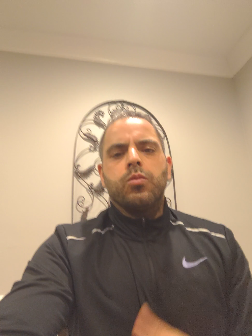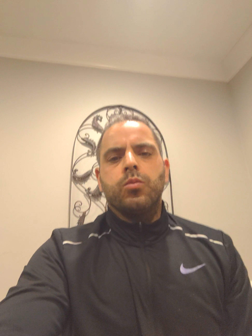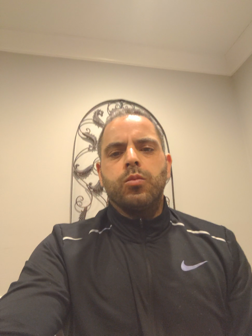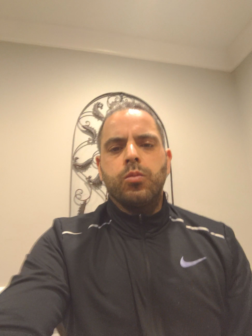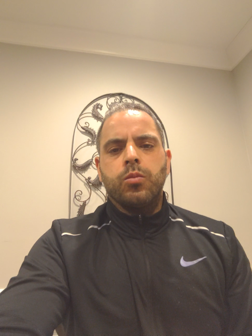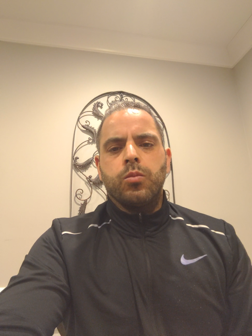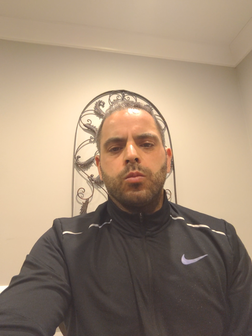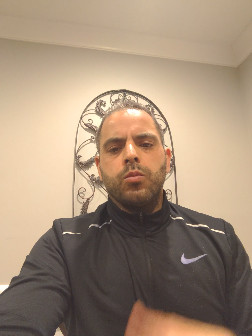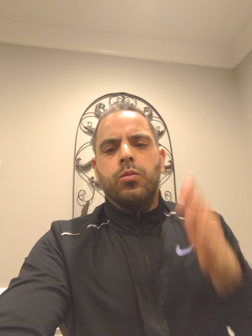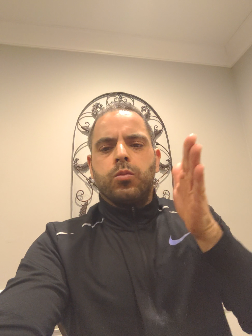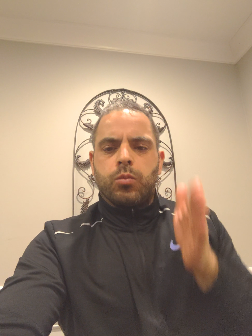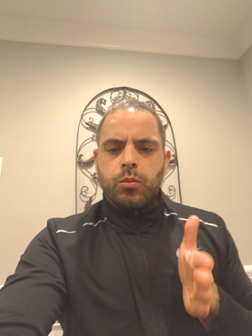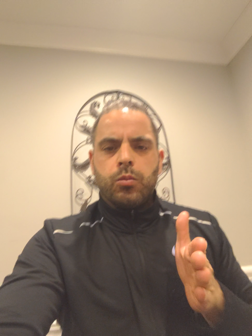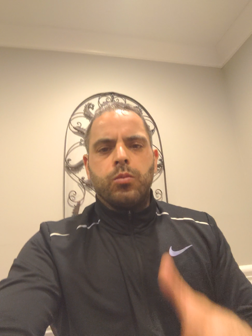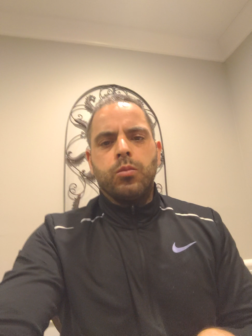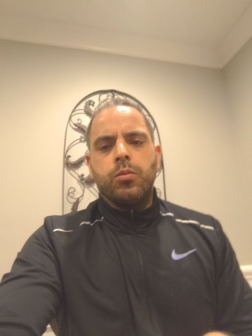beside